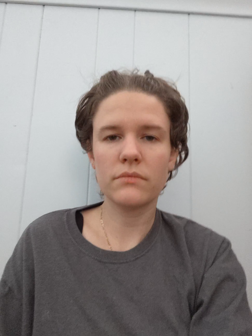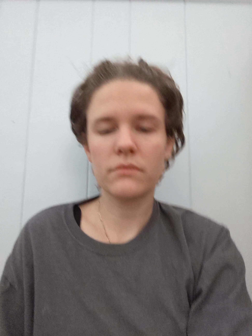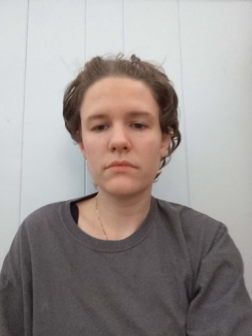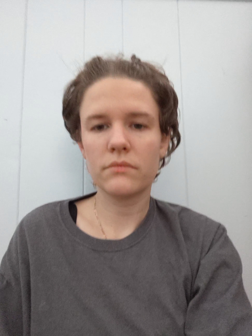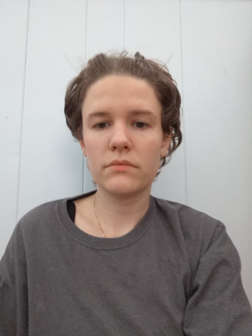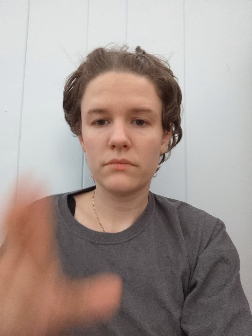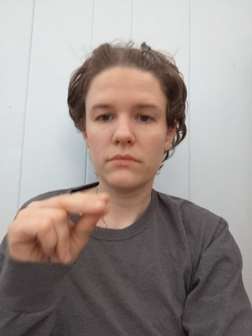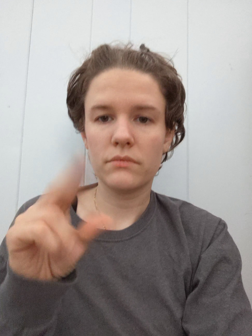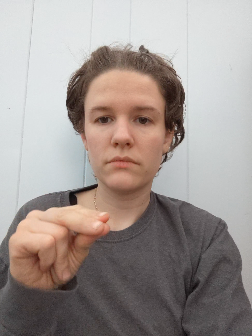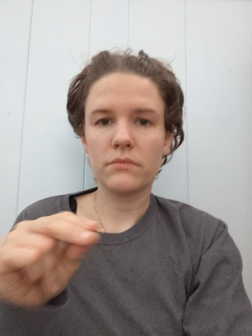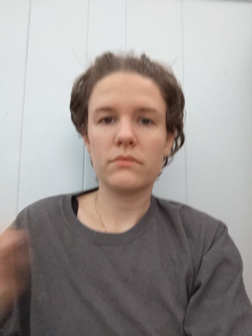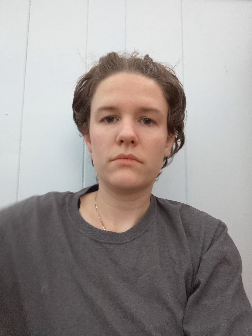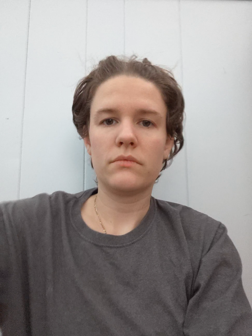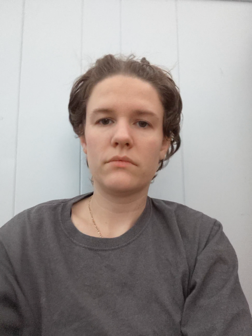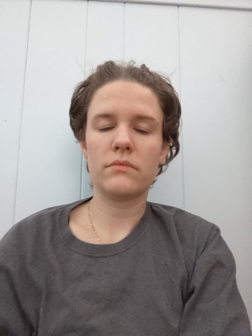no